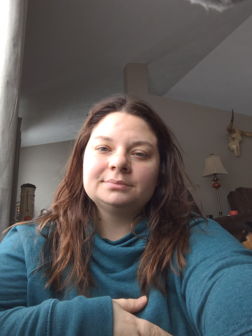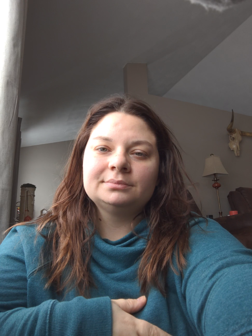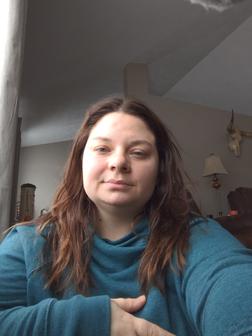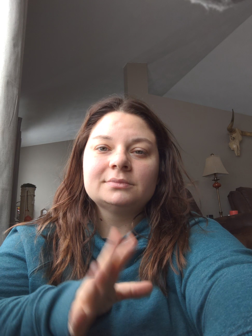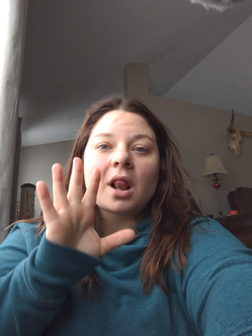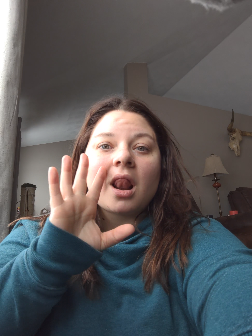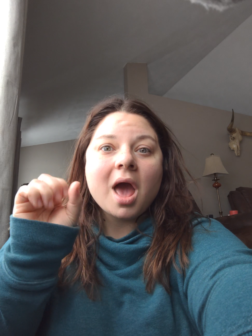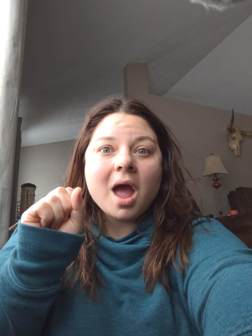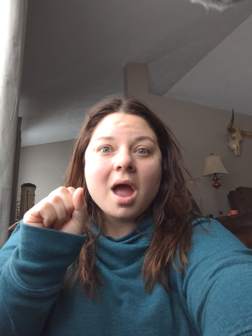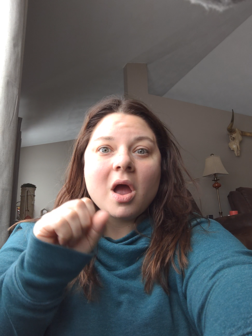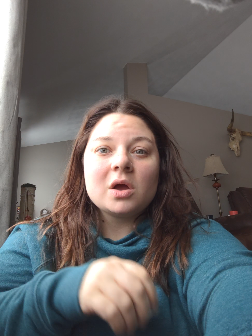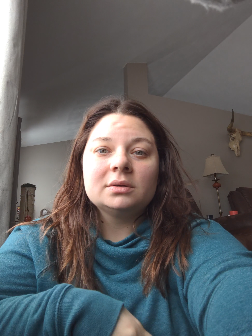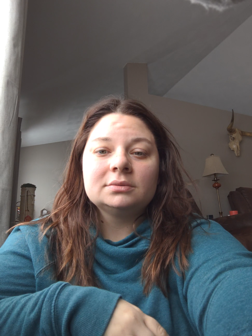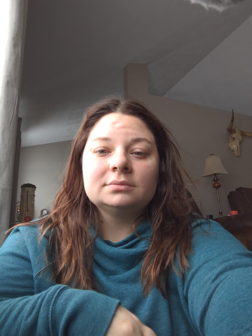loud